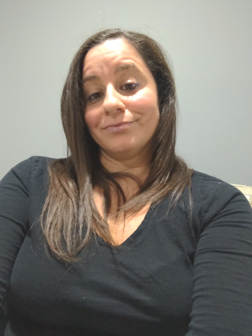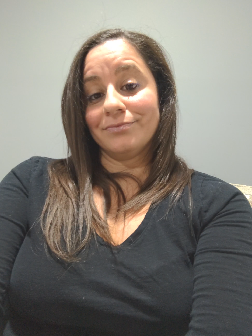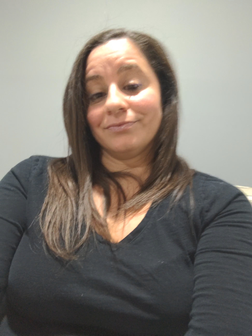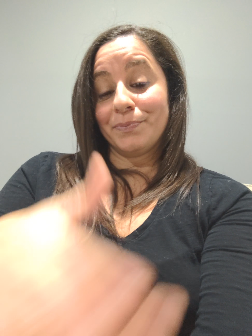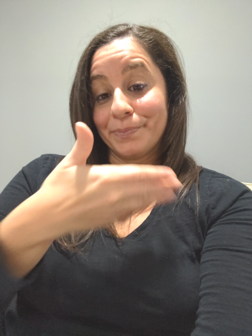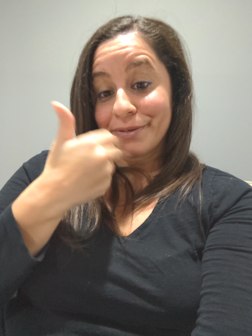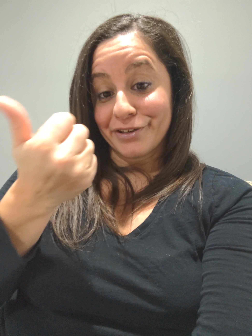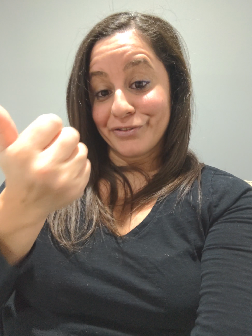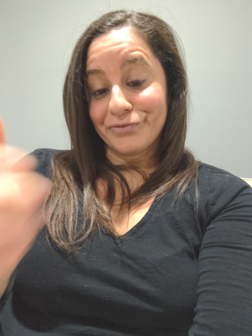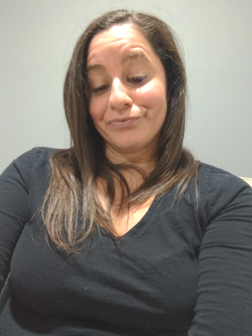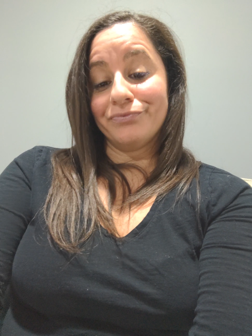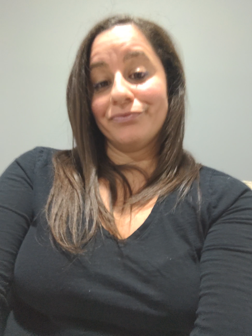better